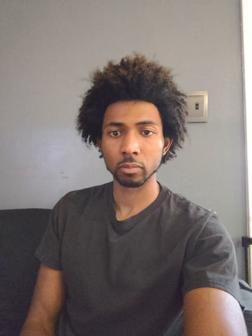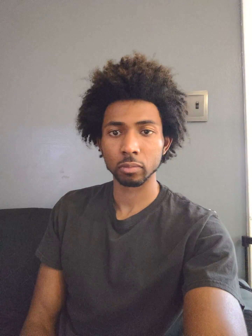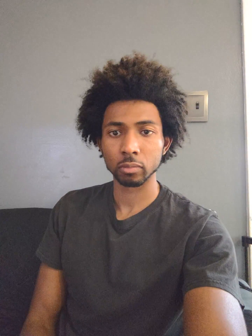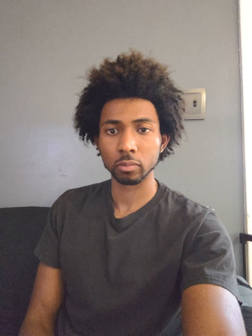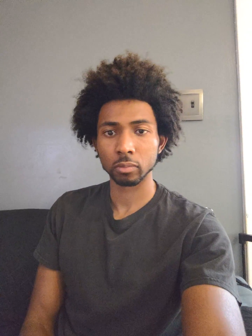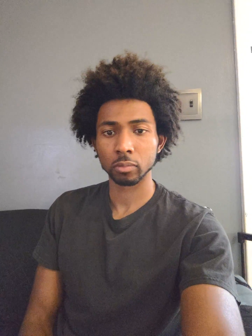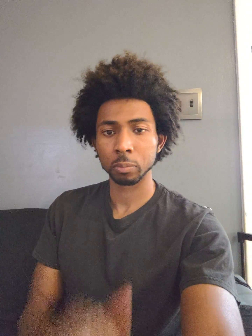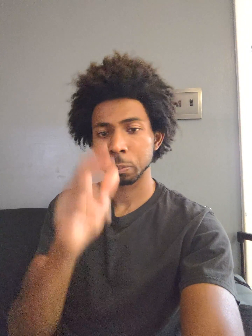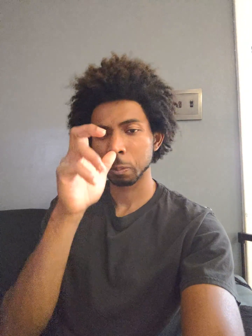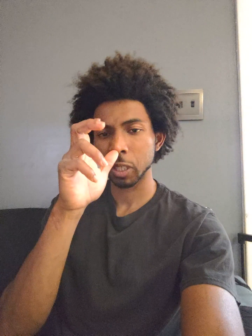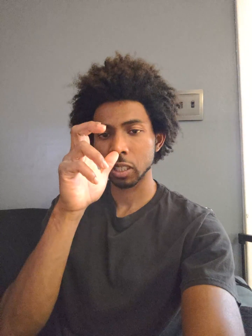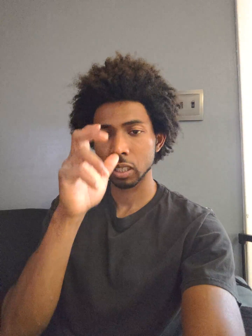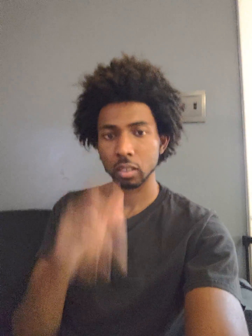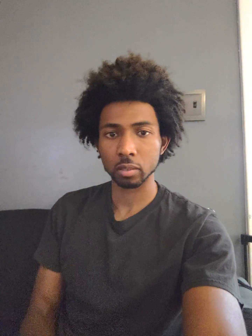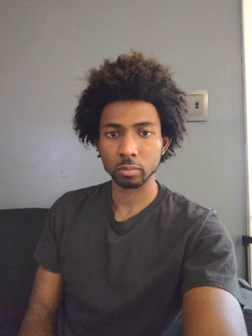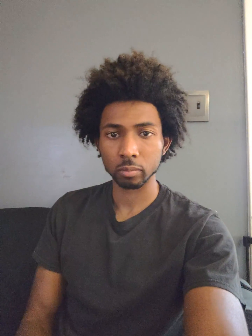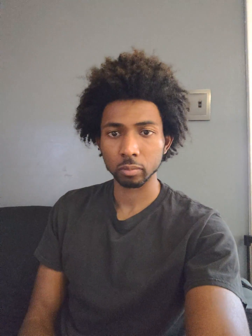ant